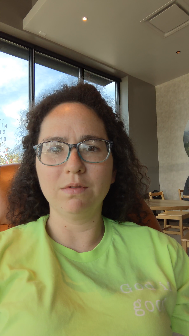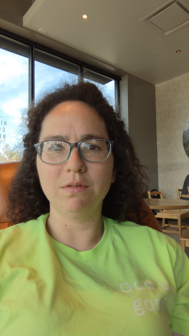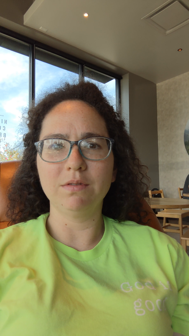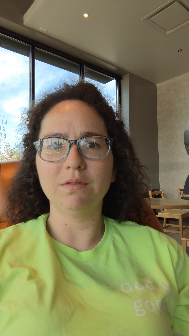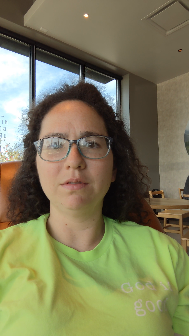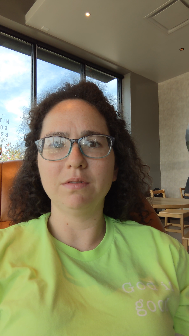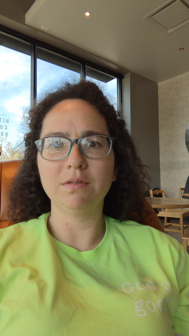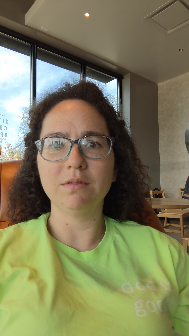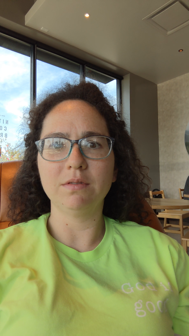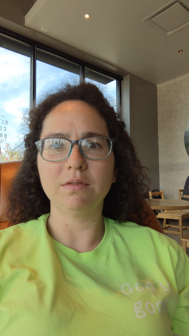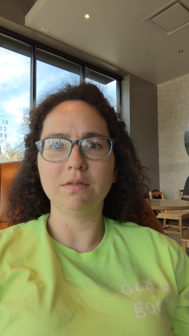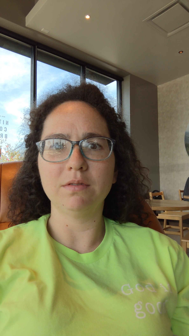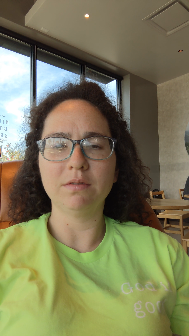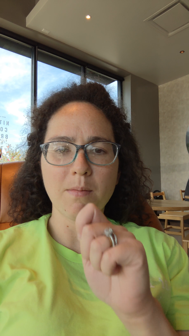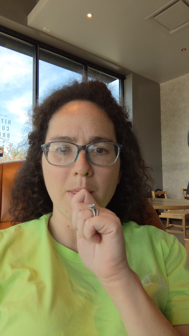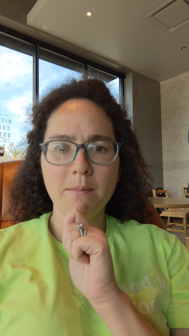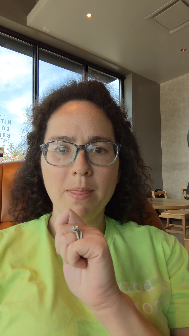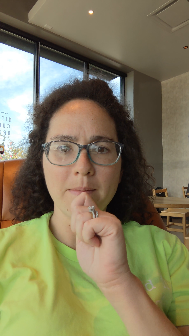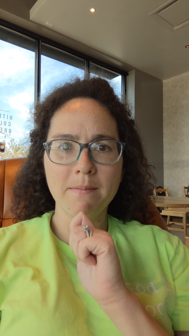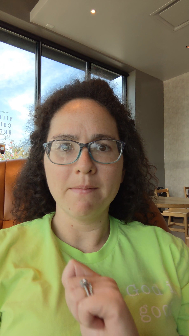popsicle